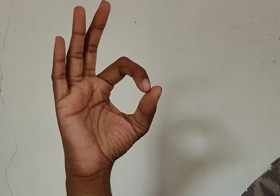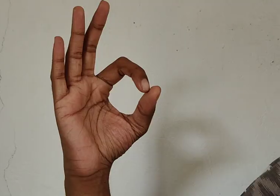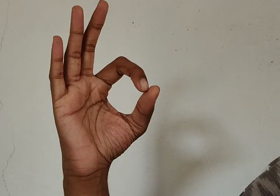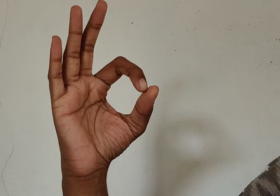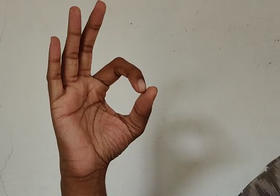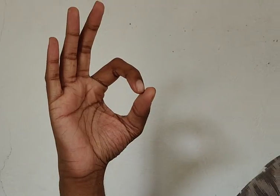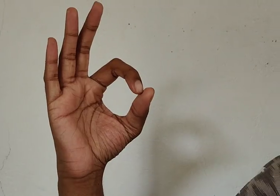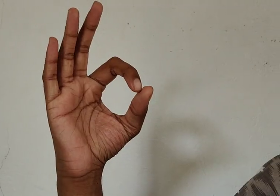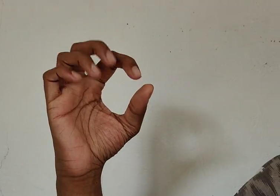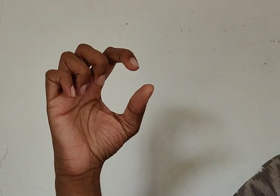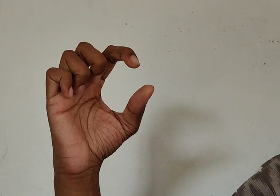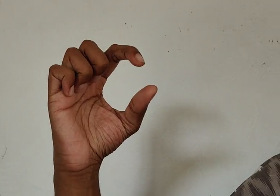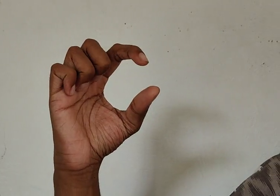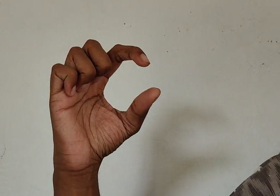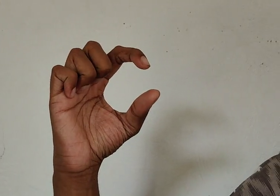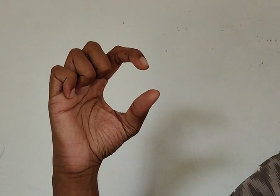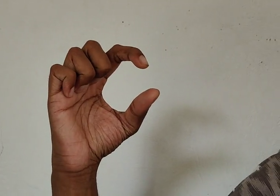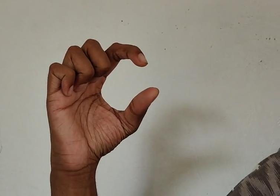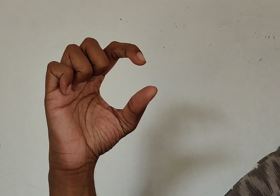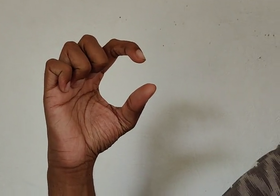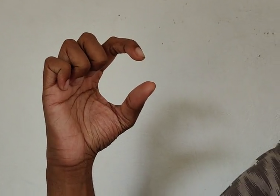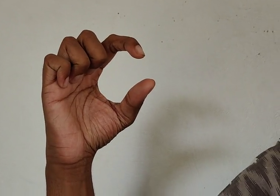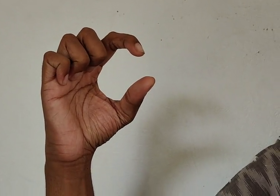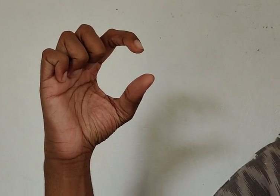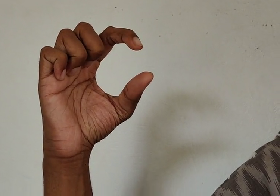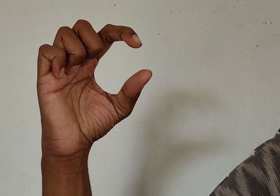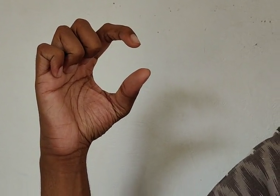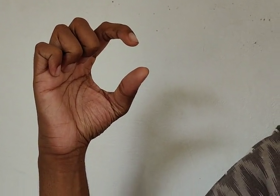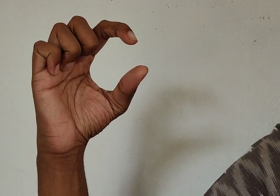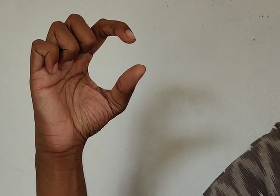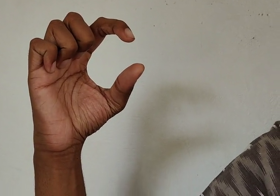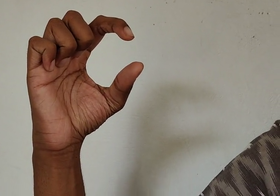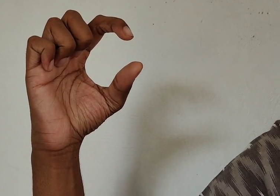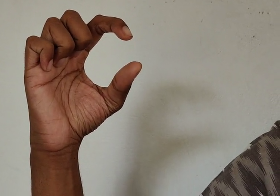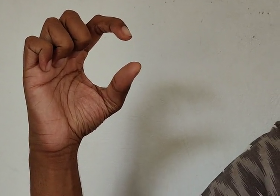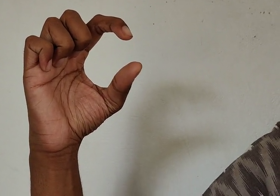ഓ